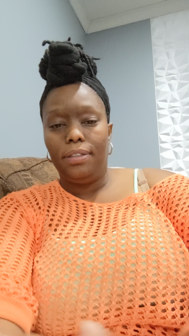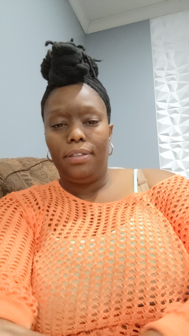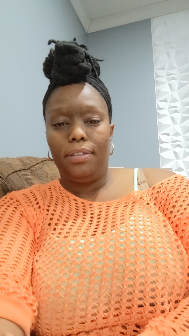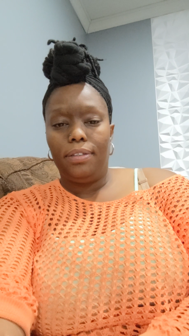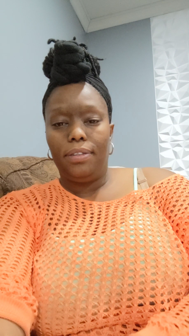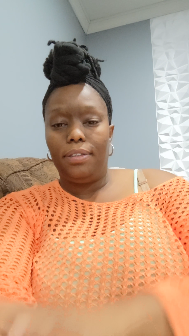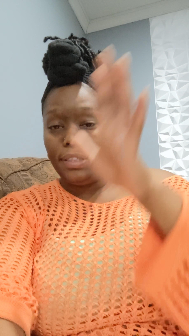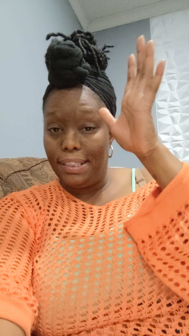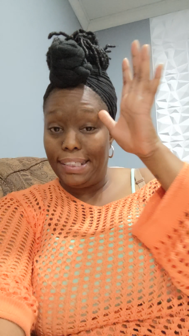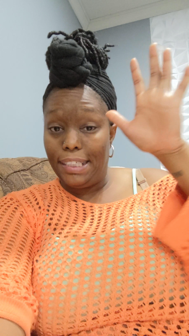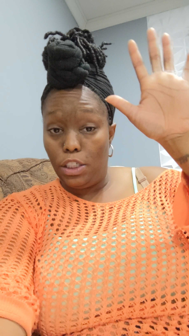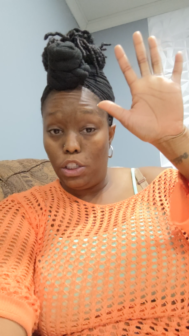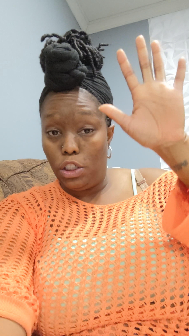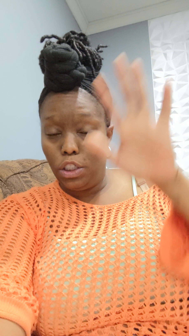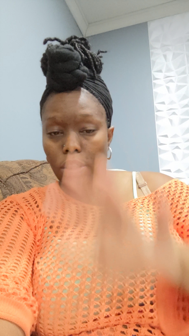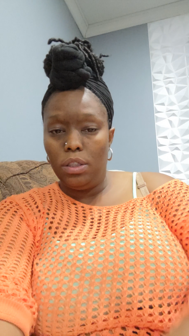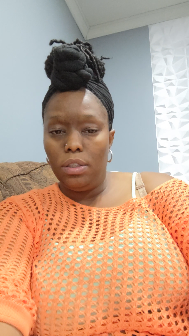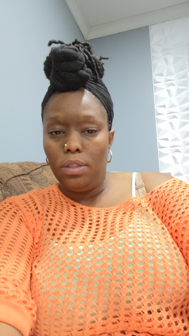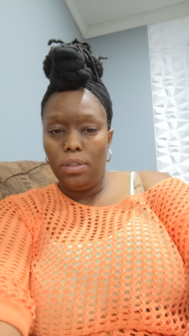deer